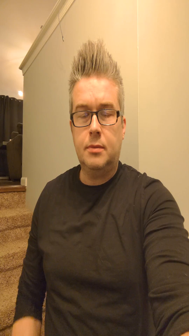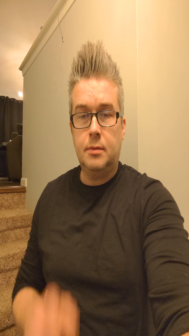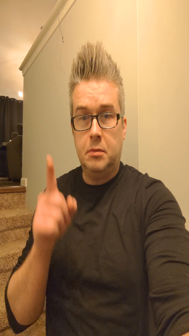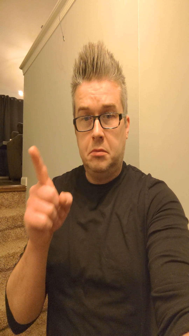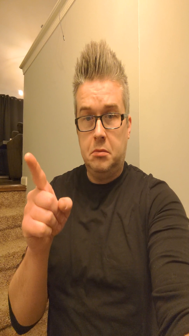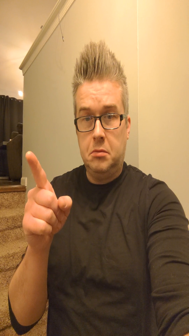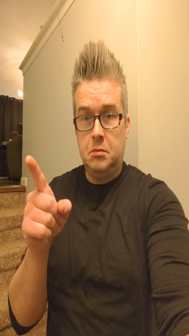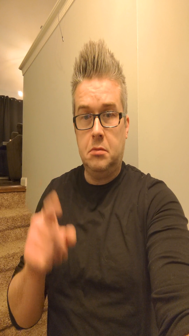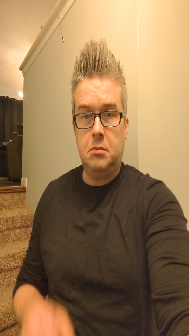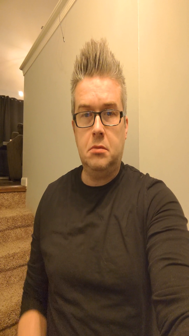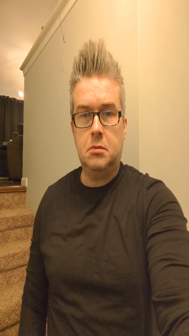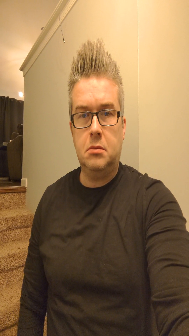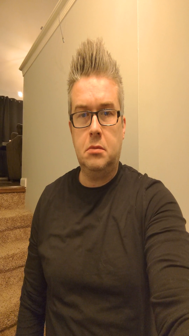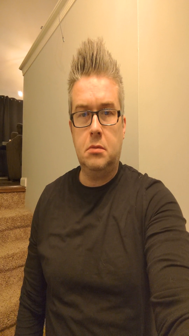he/she/it